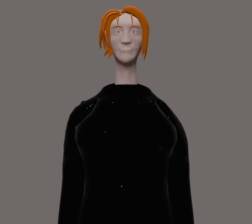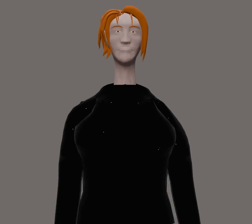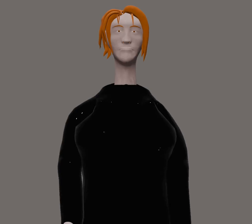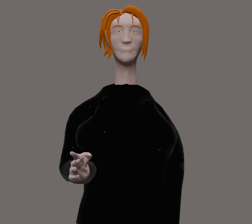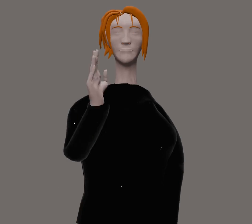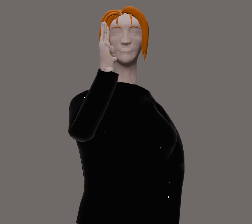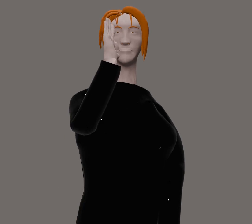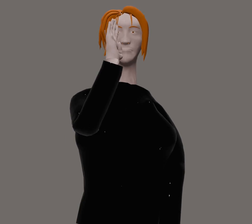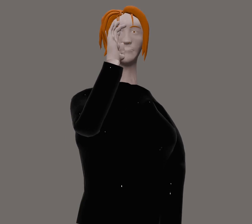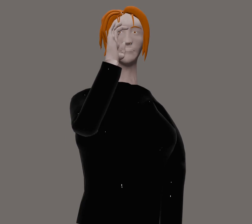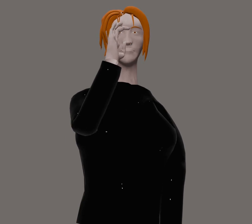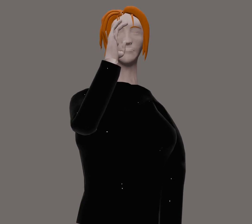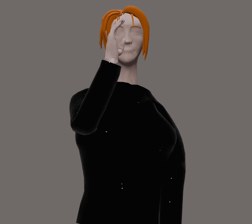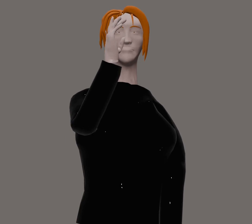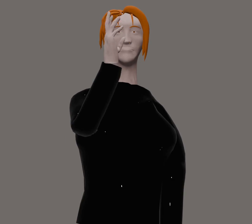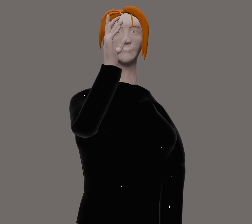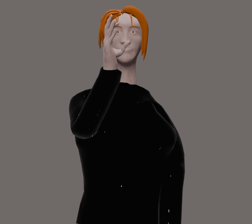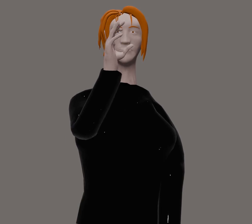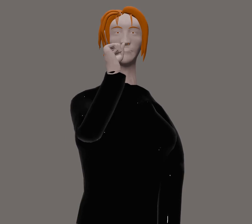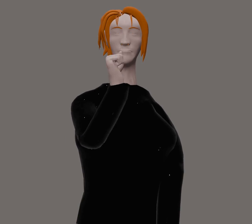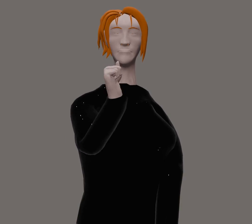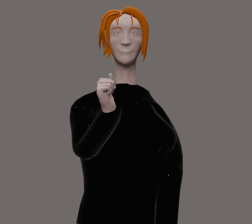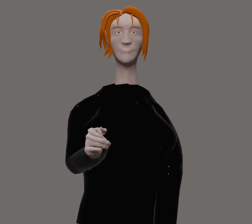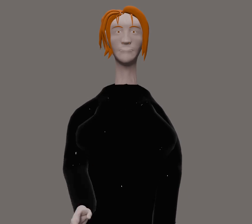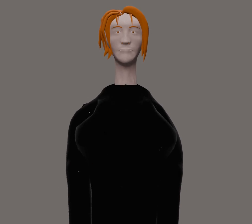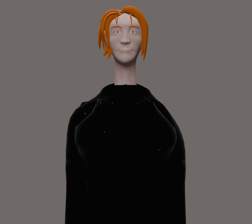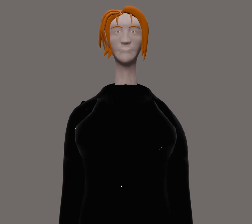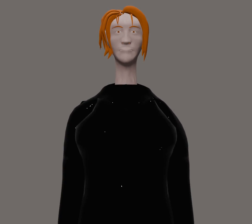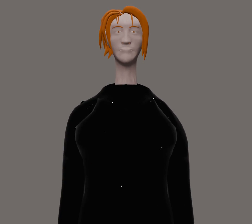Bewitch